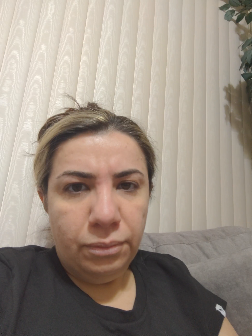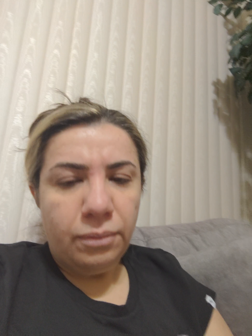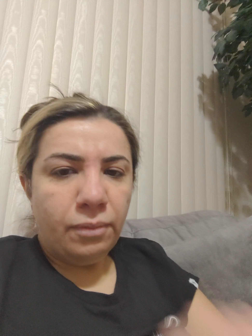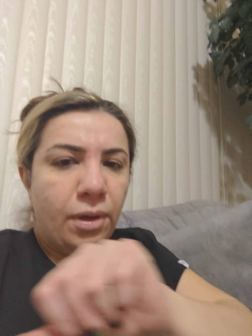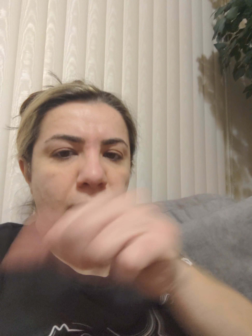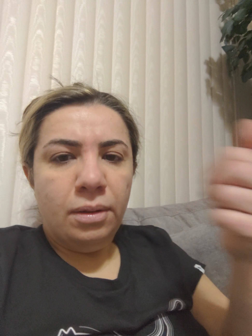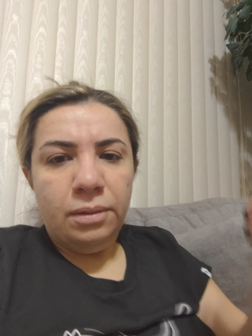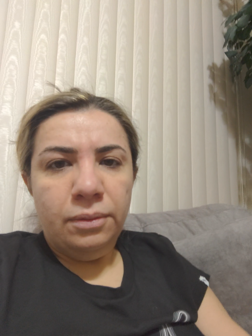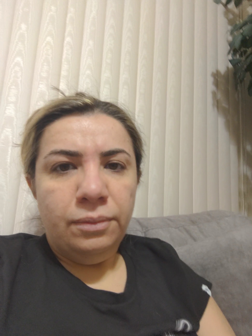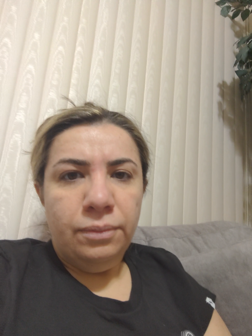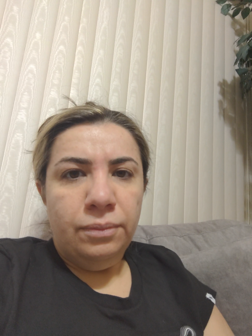another